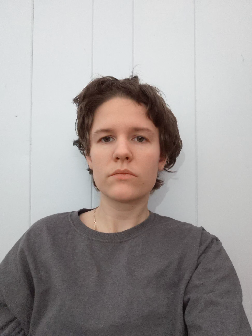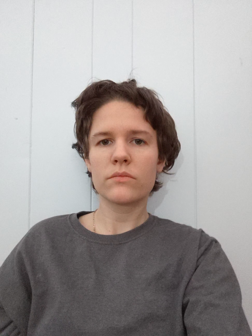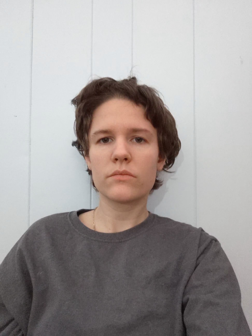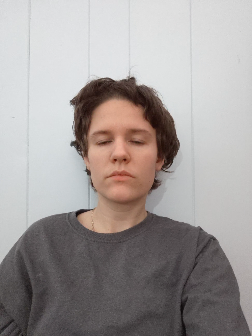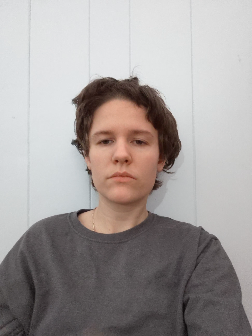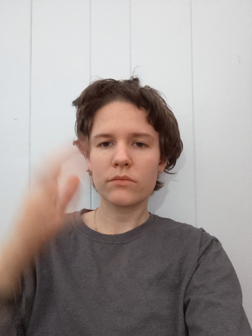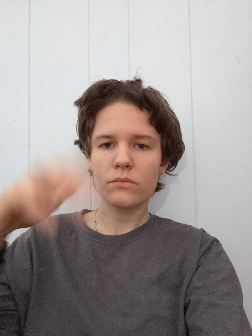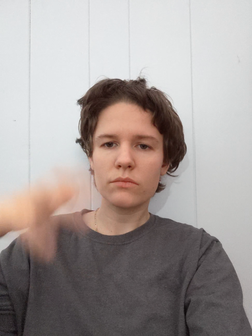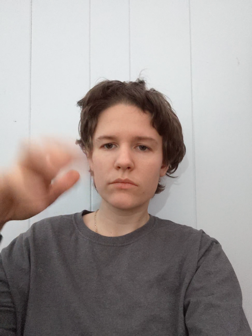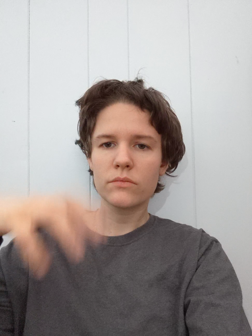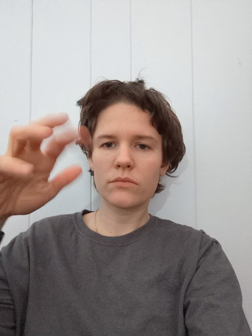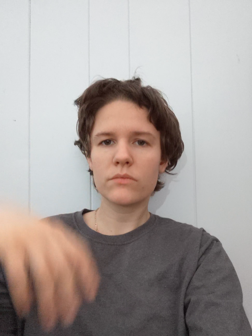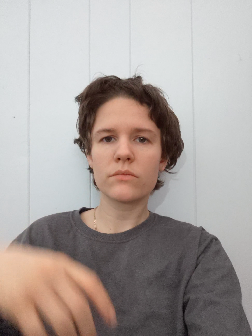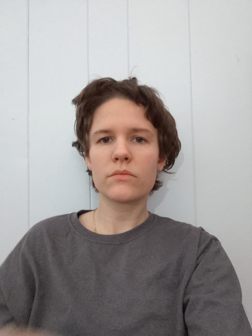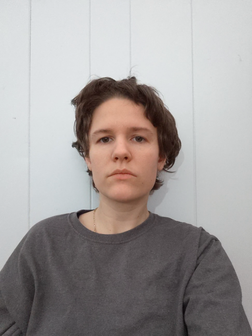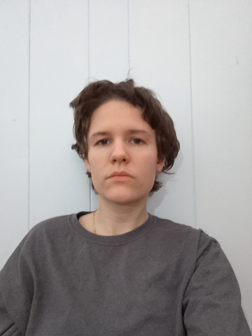rain